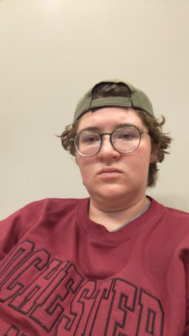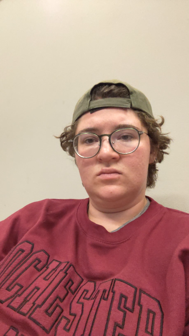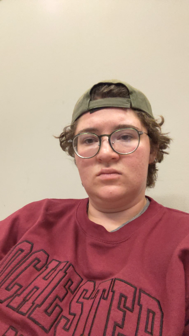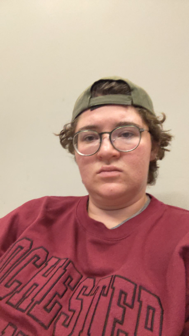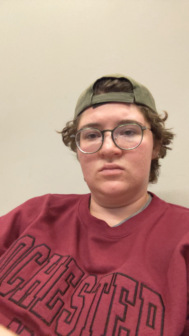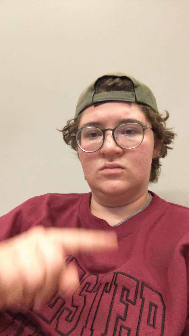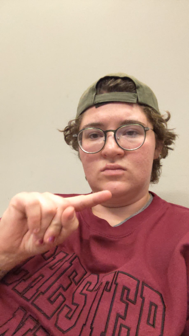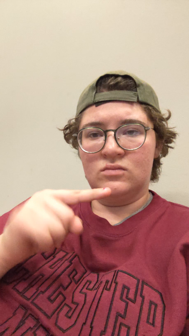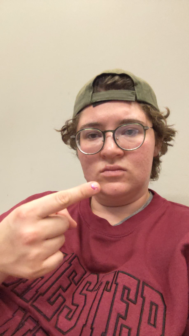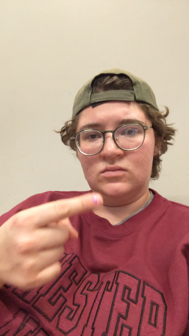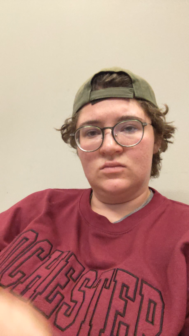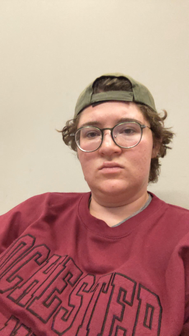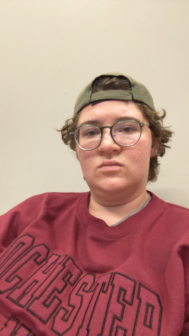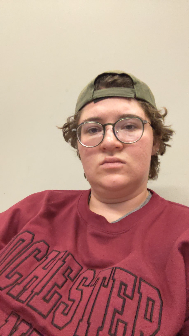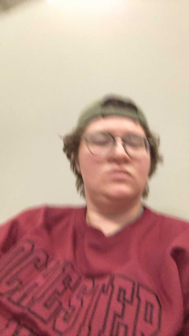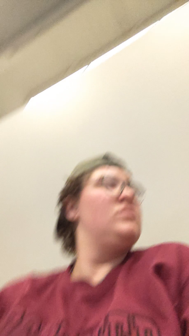hurt